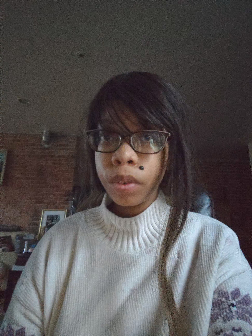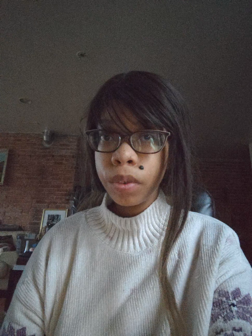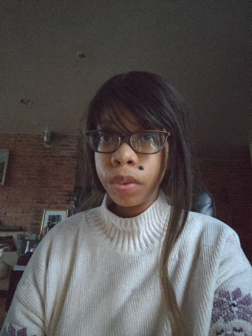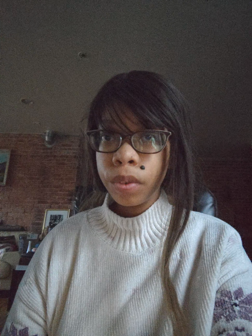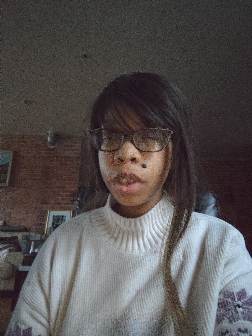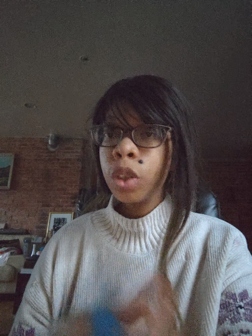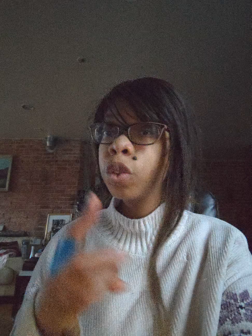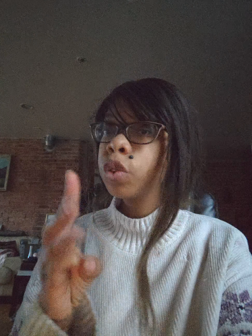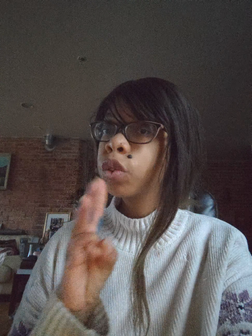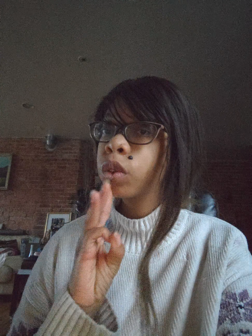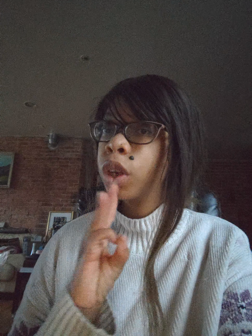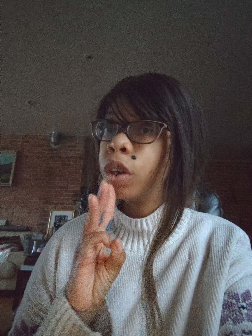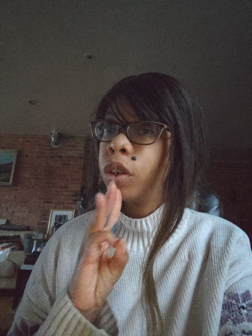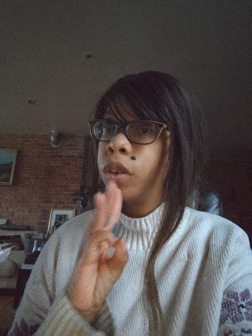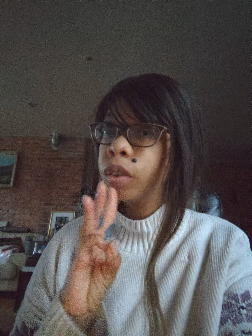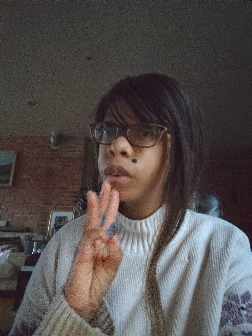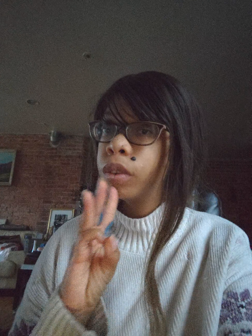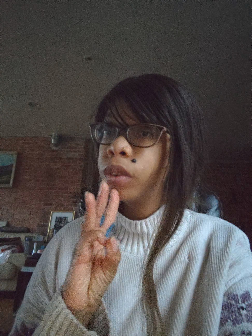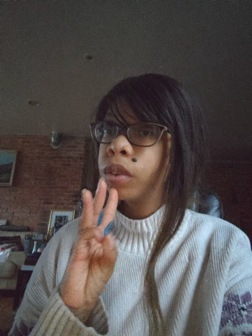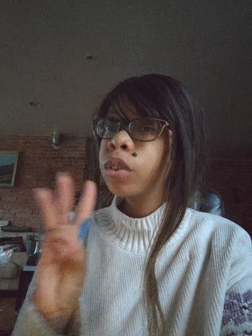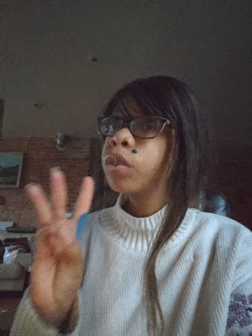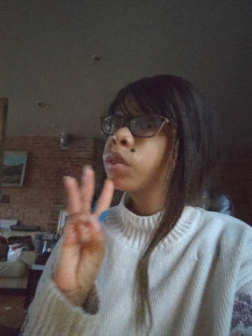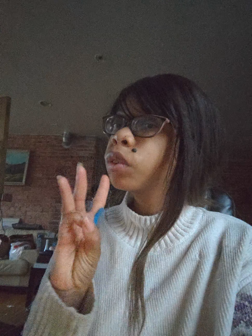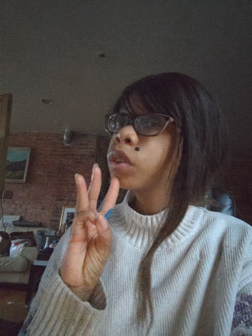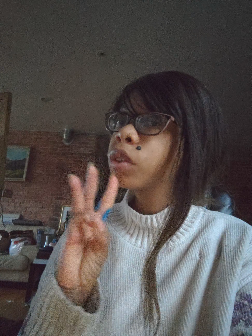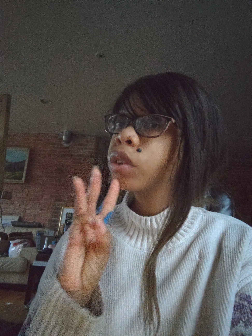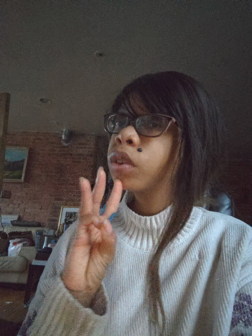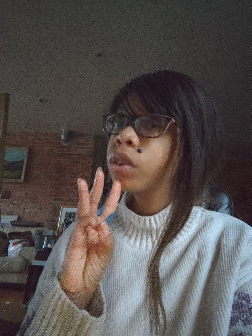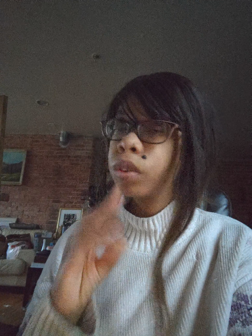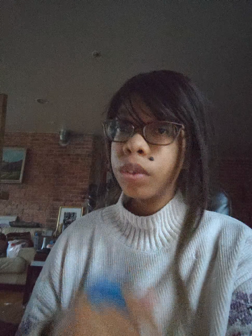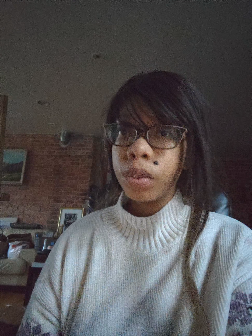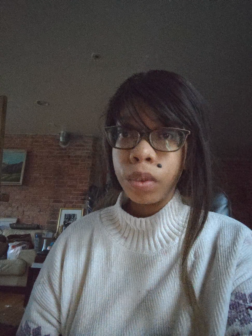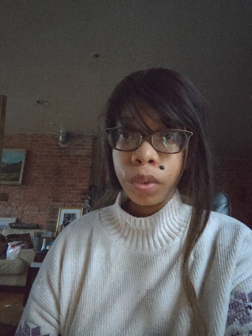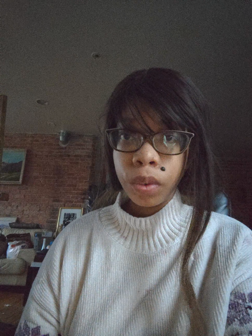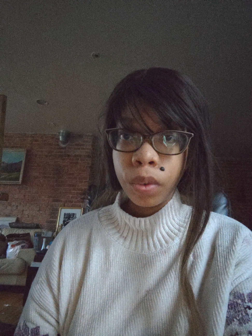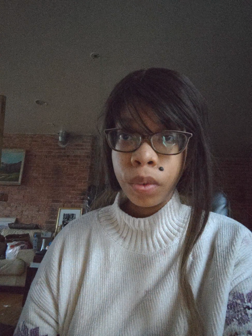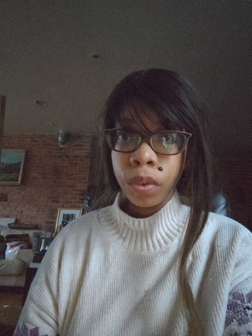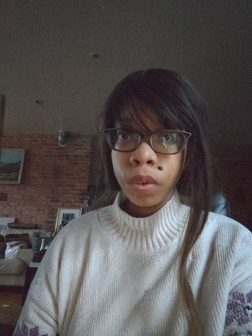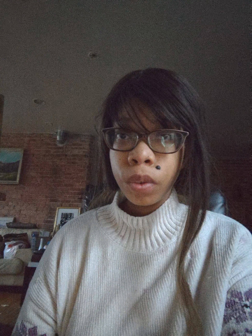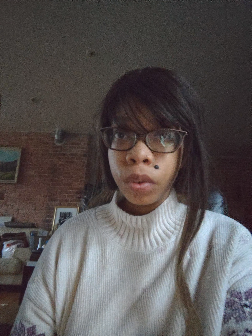water